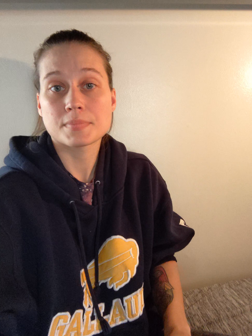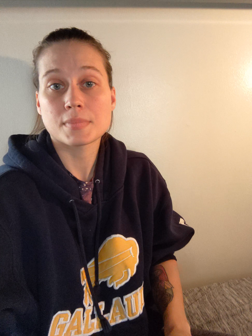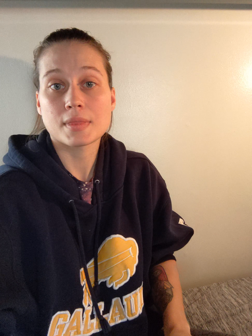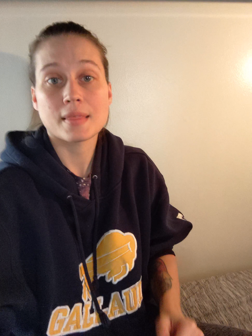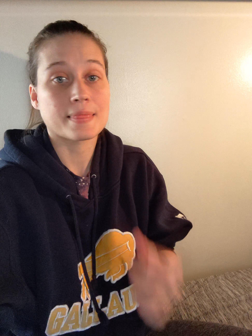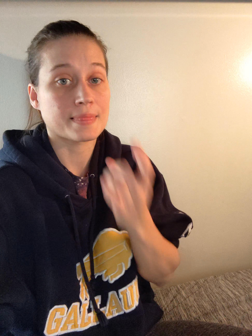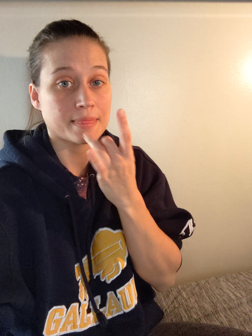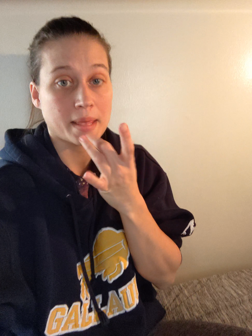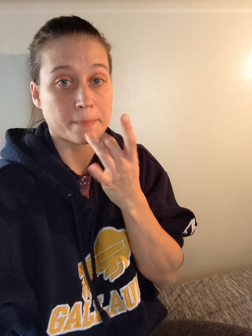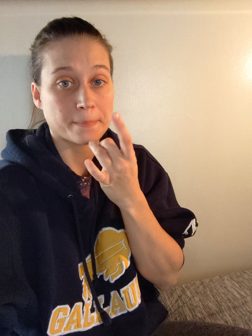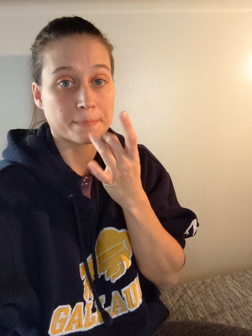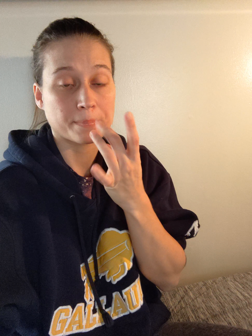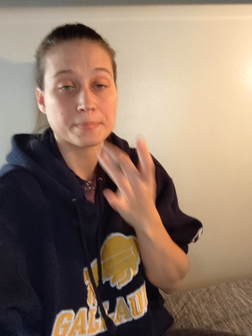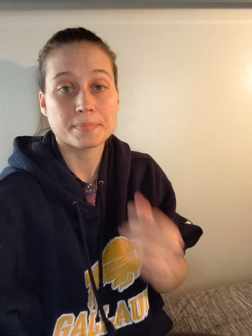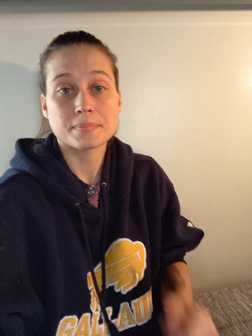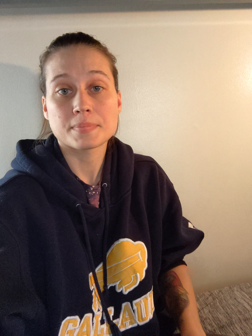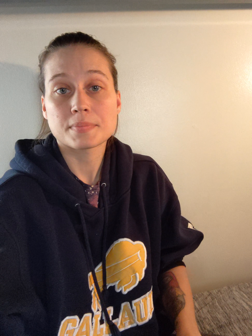lamp